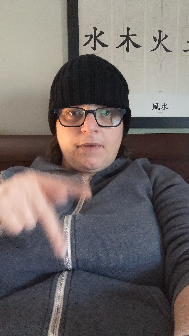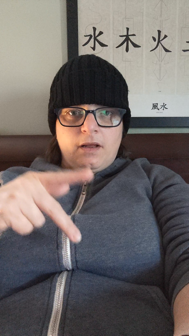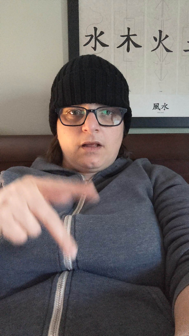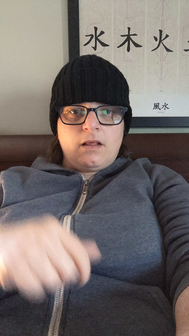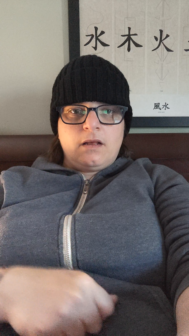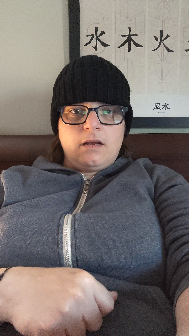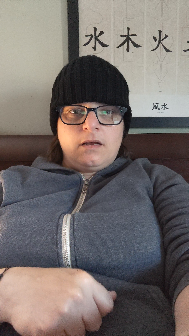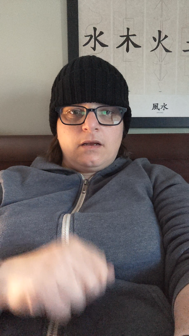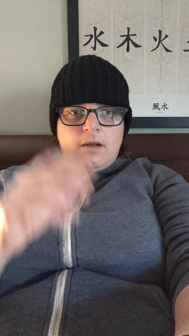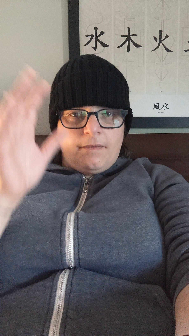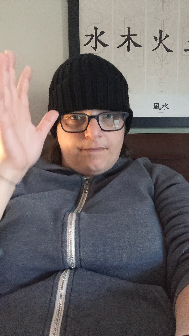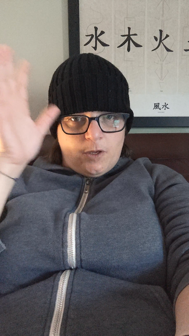moose